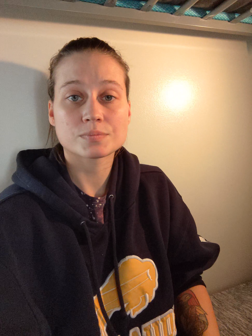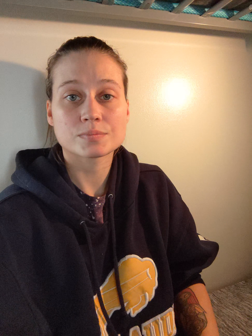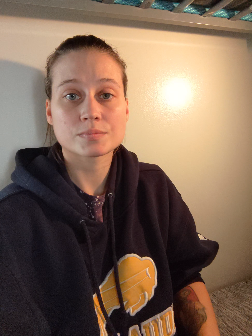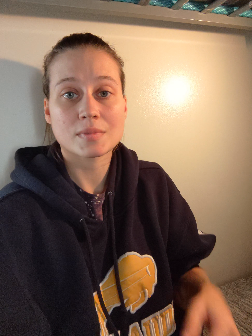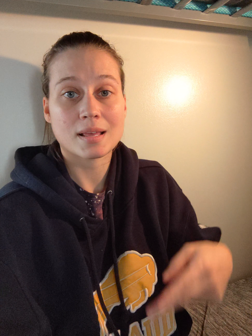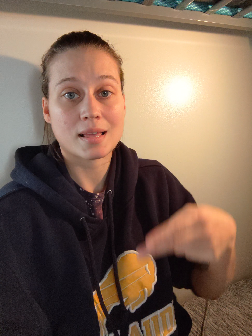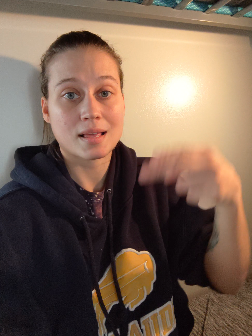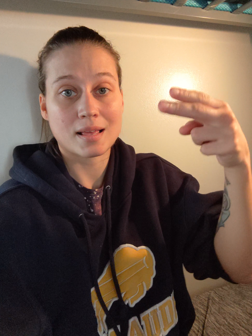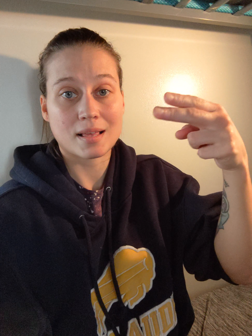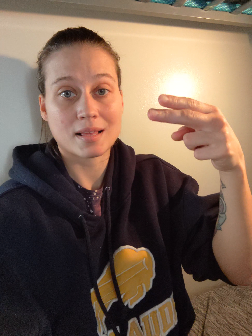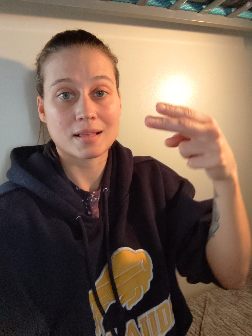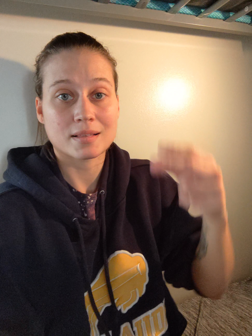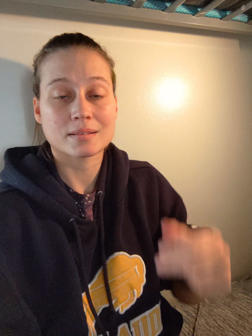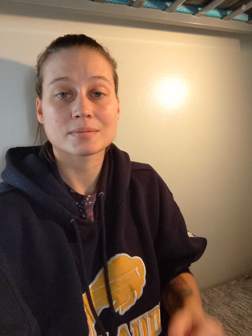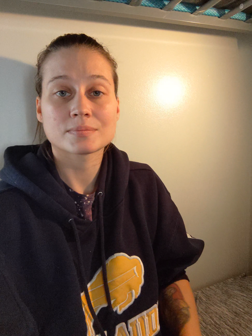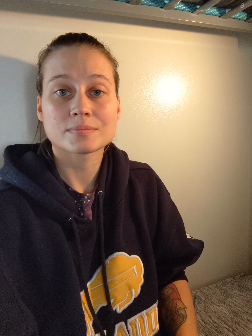high